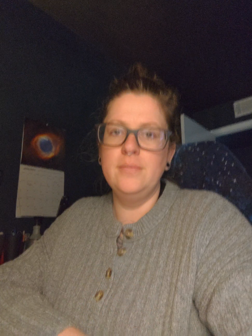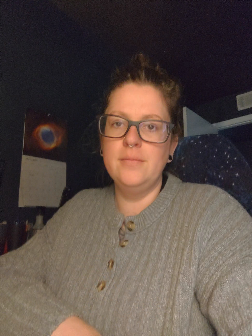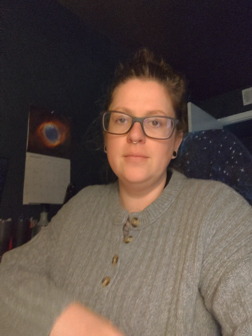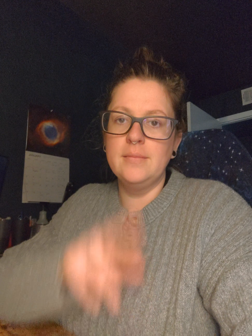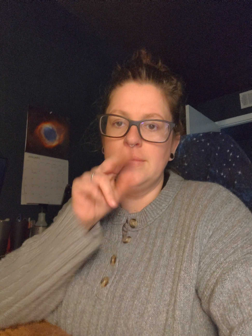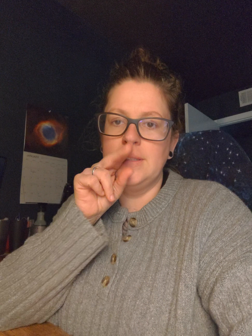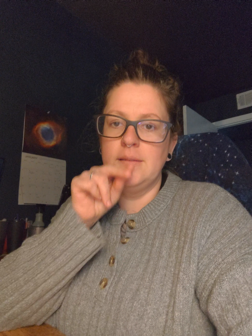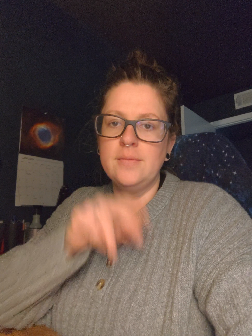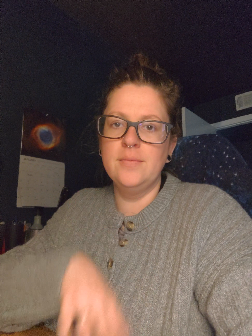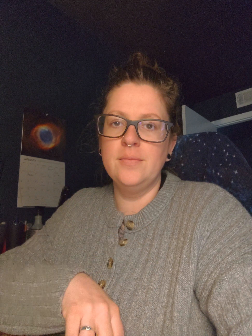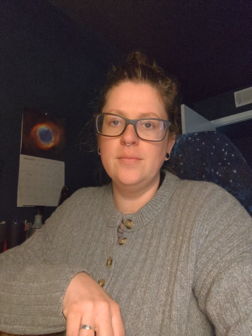duck